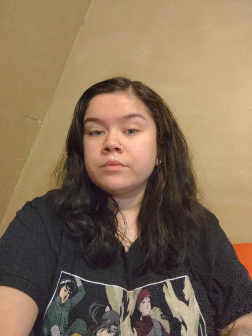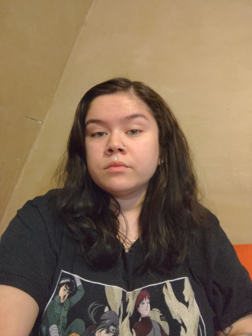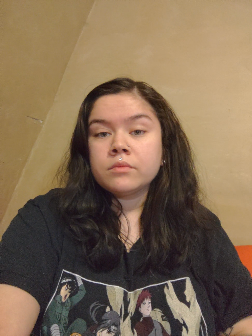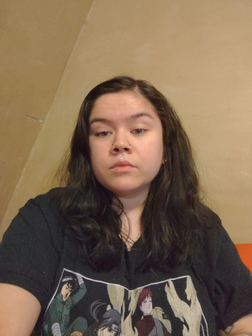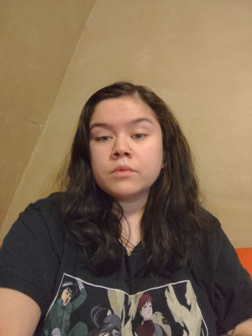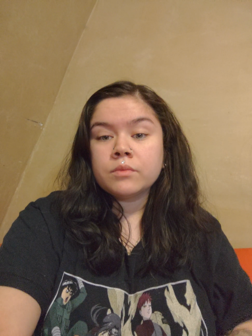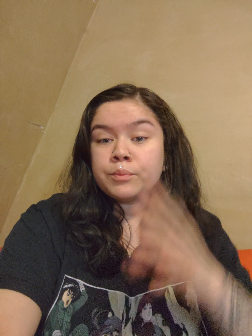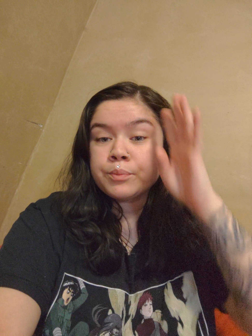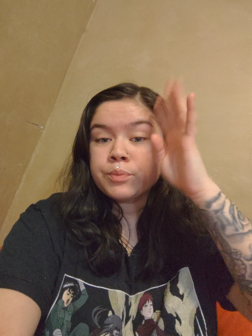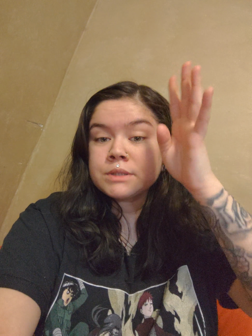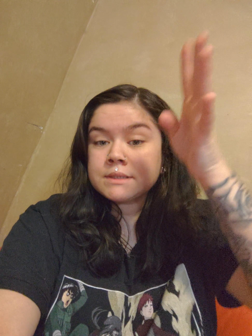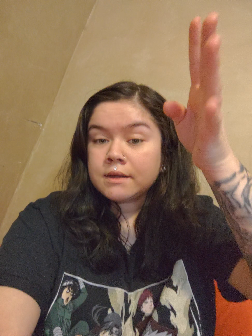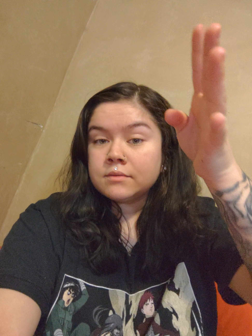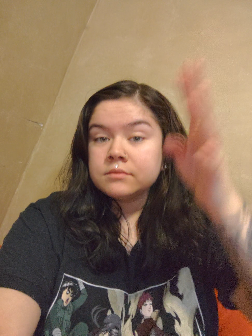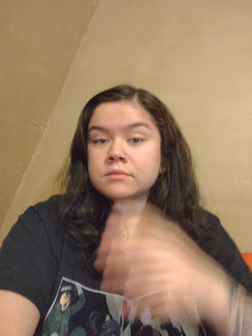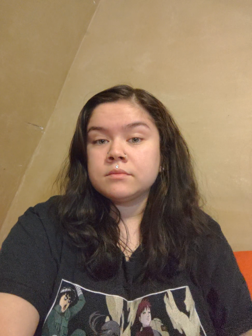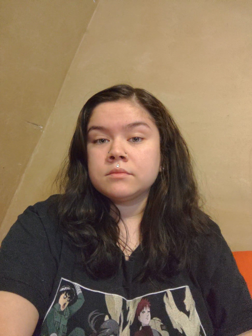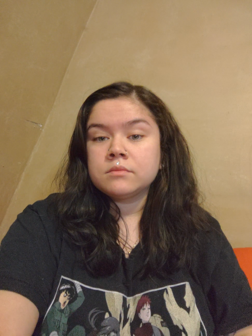pretend